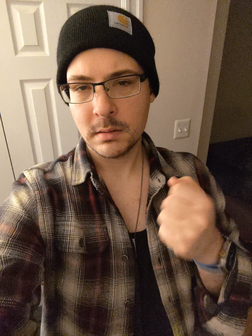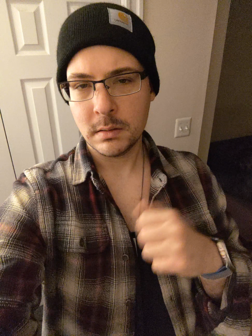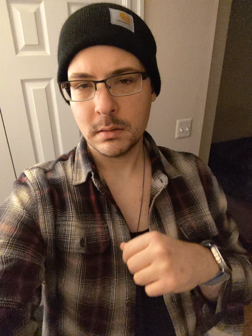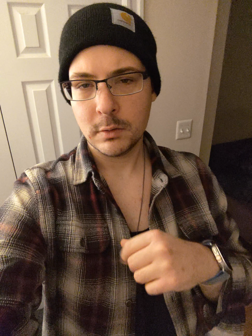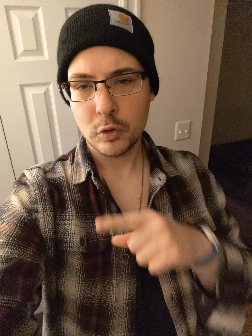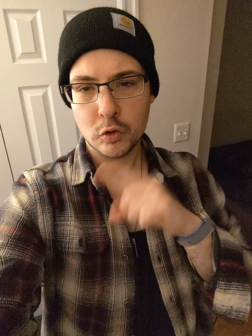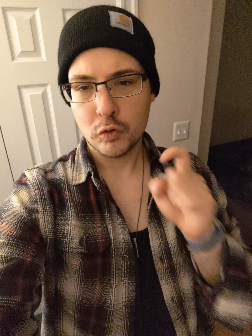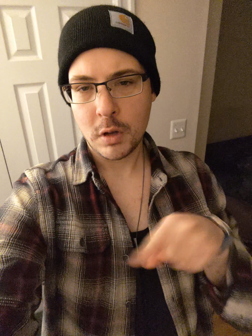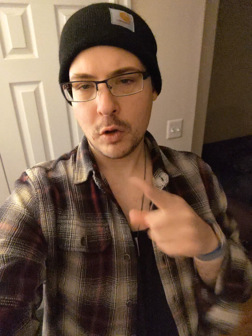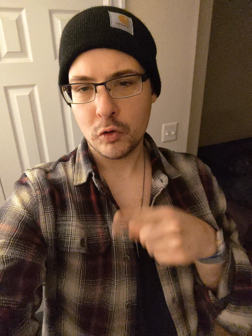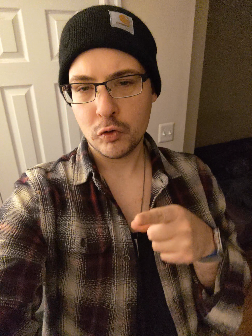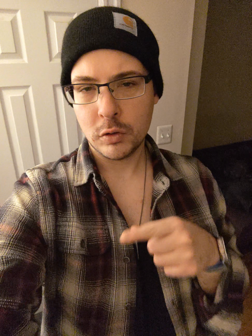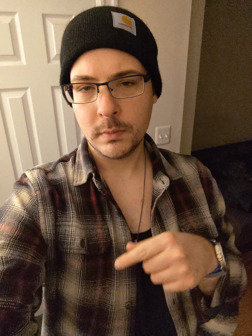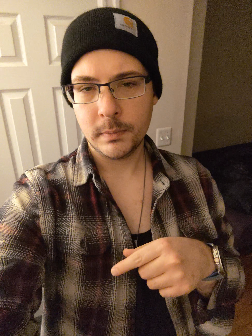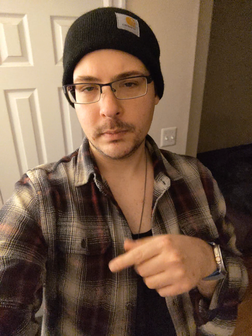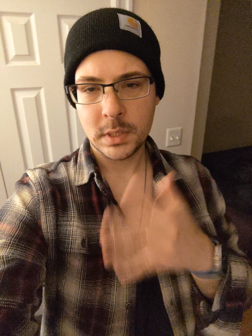dryer